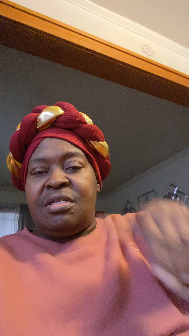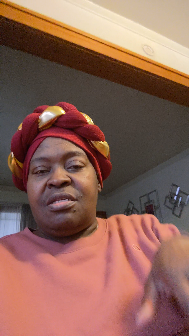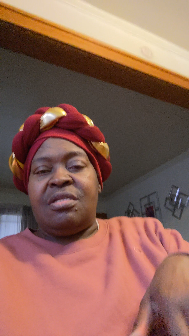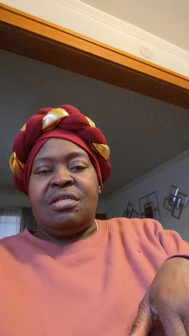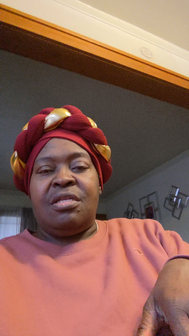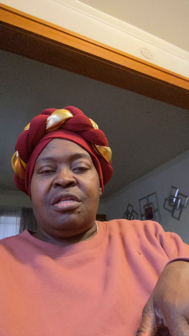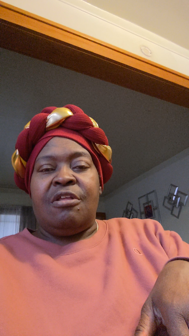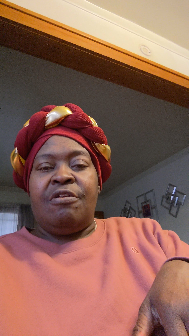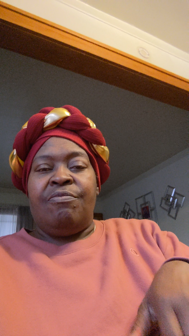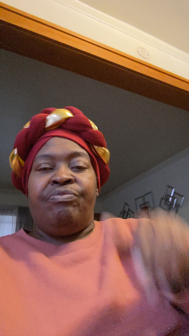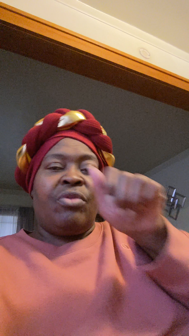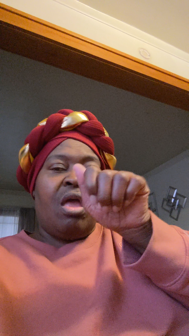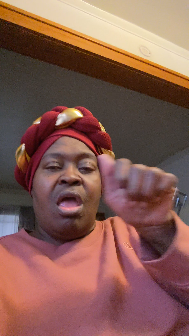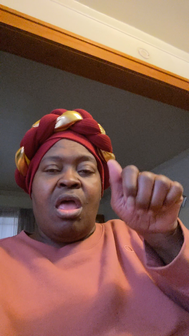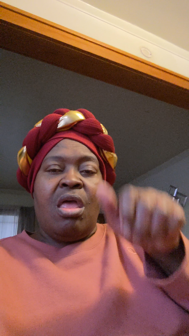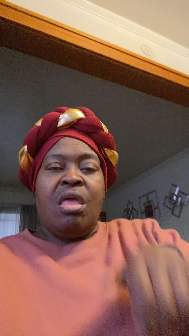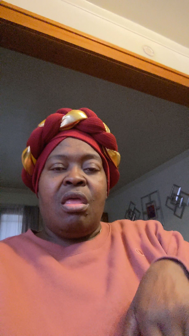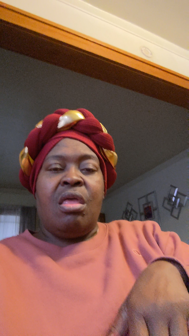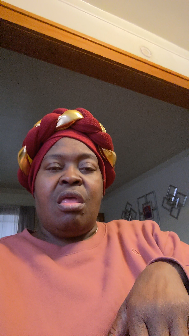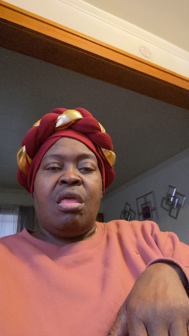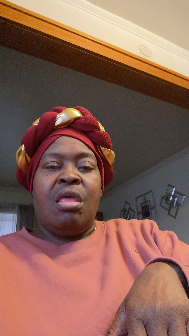a